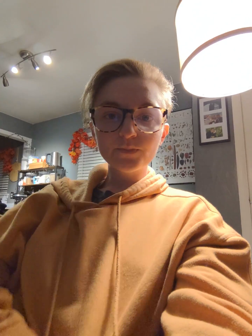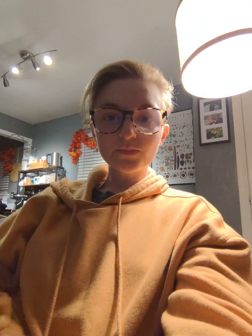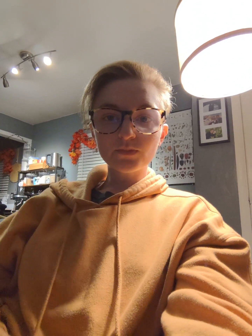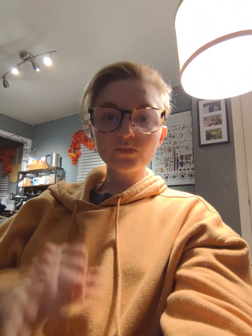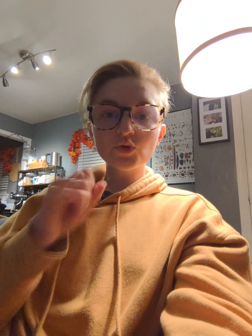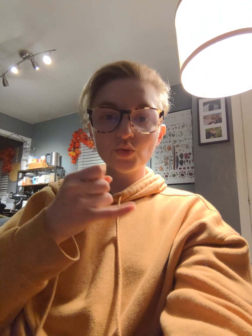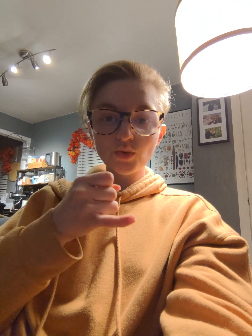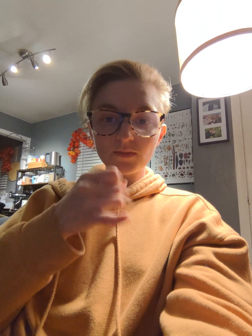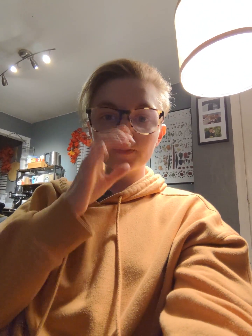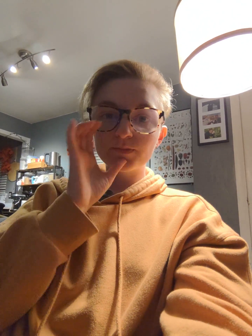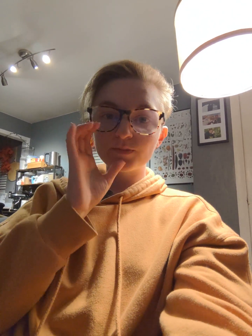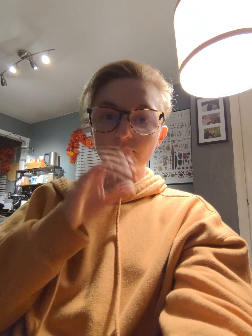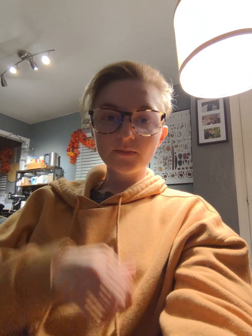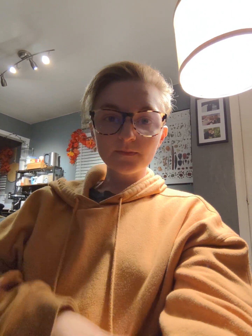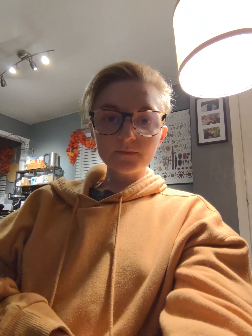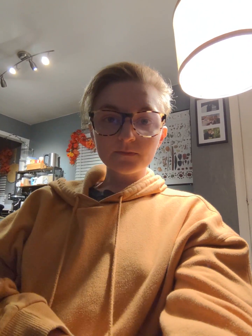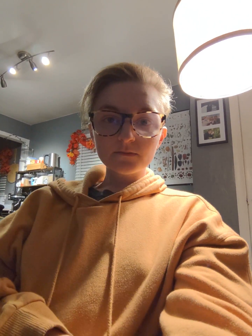juice